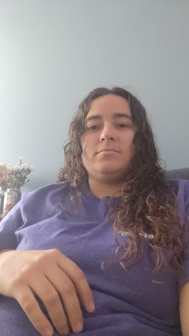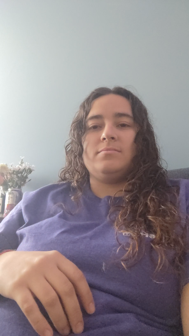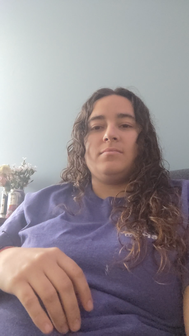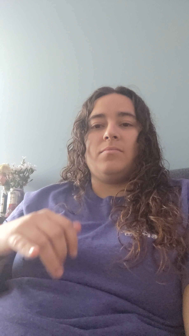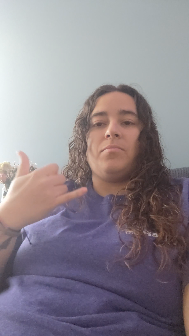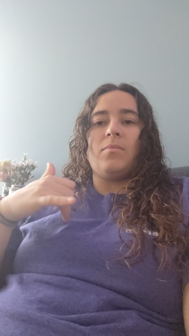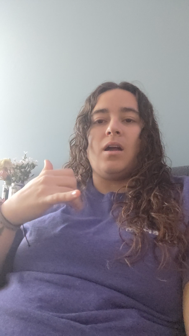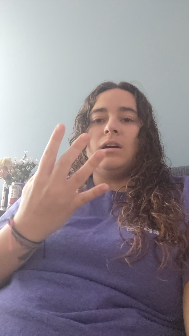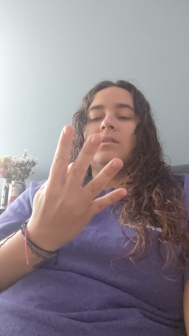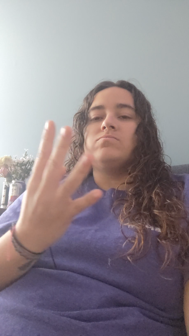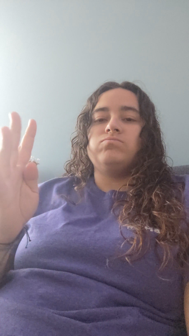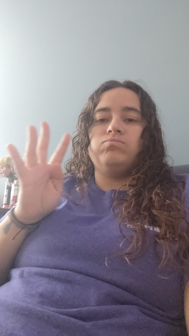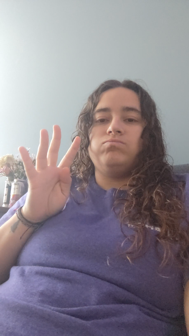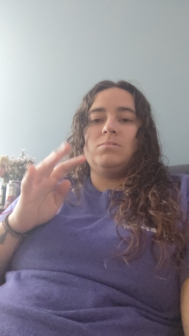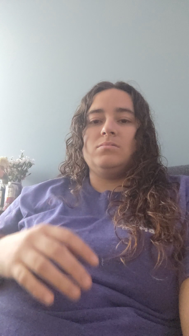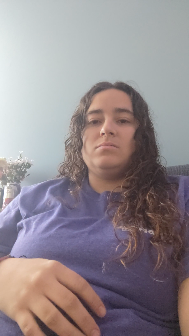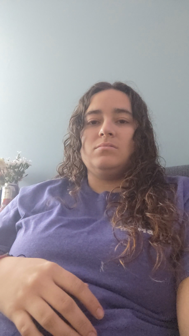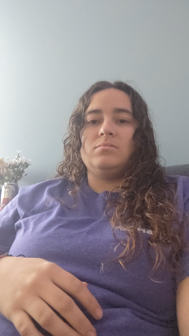playpen